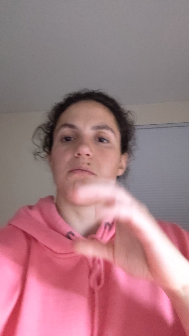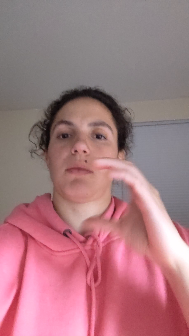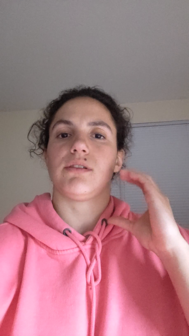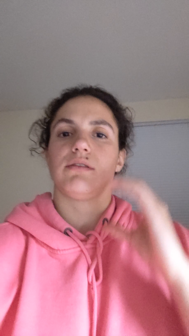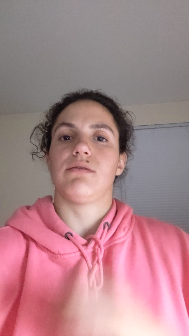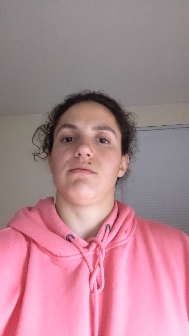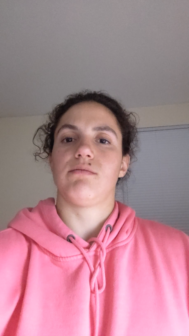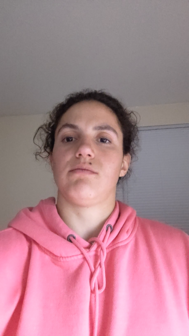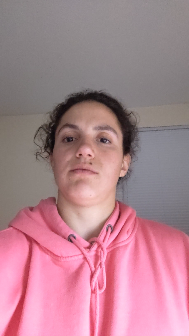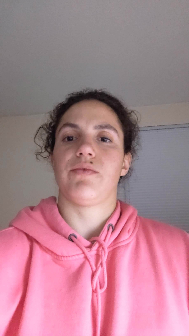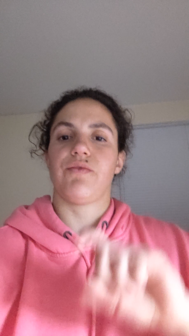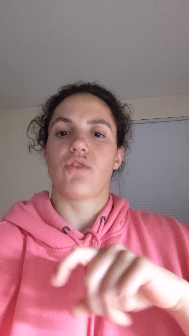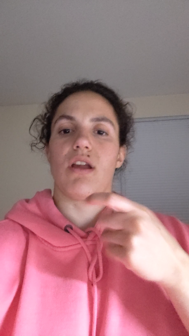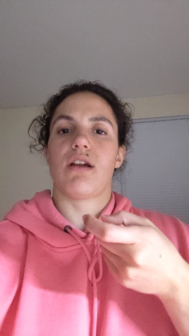friend